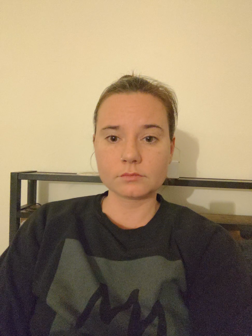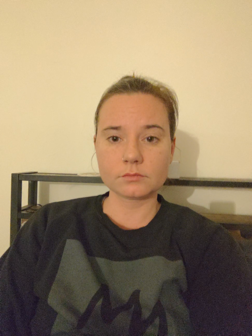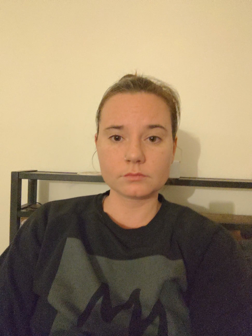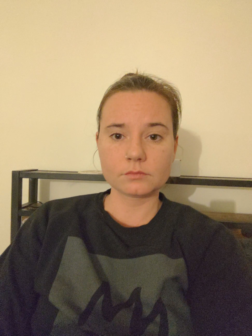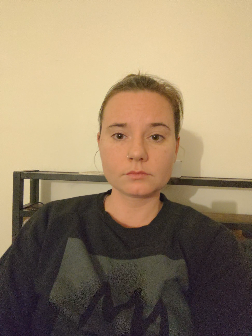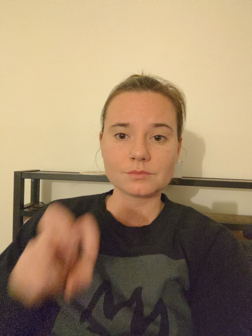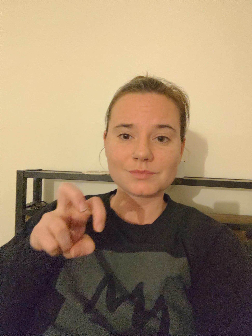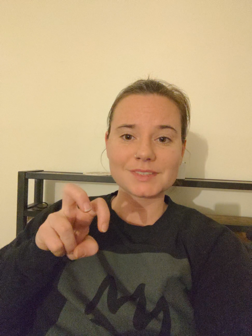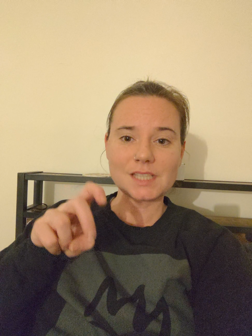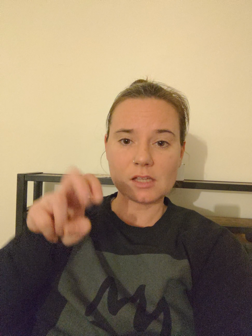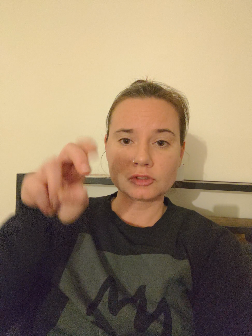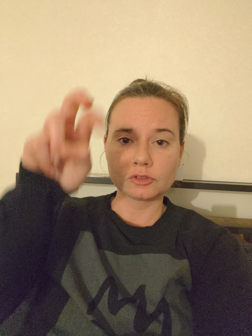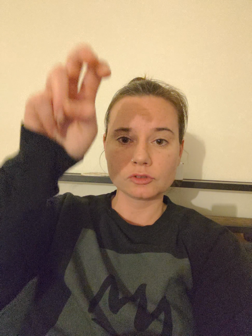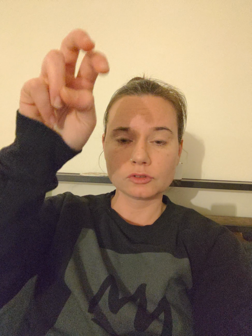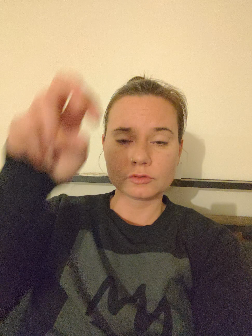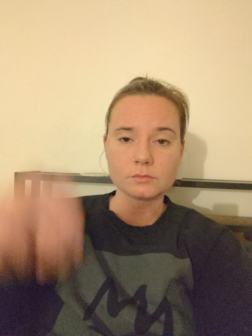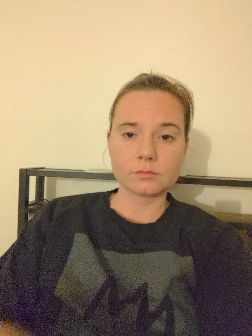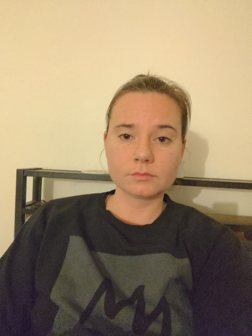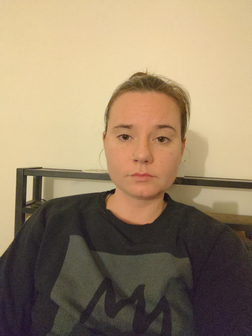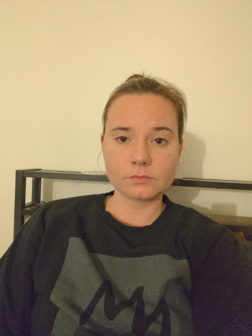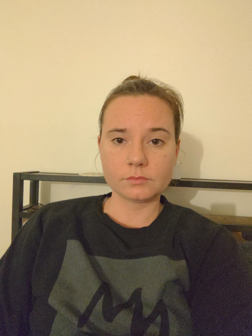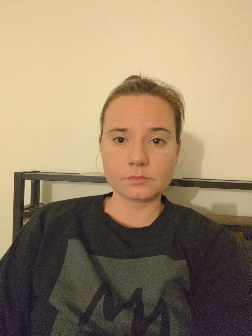stairs